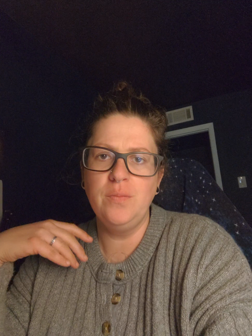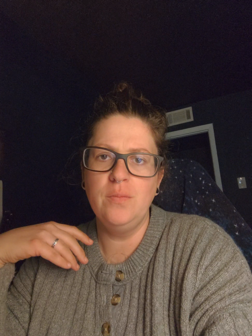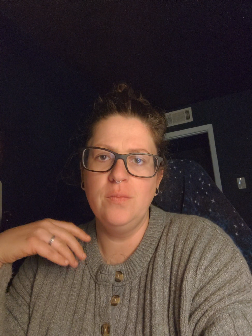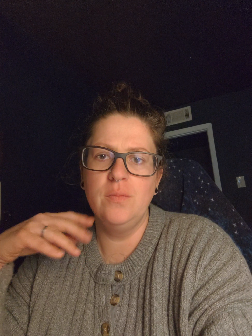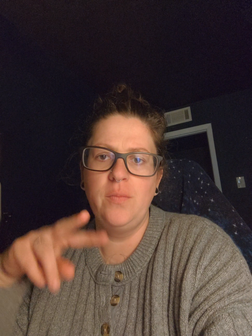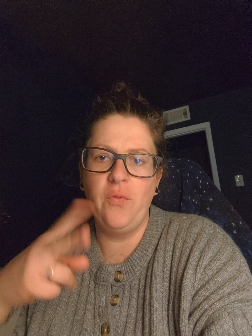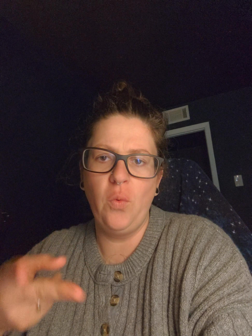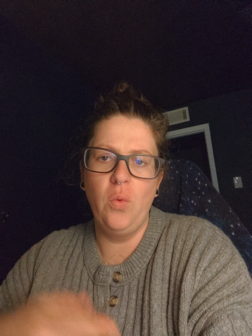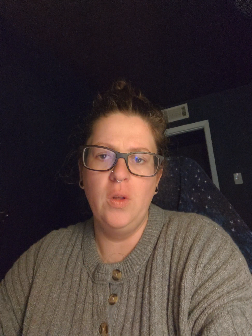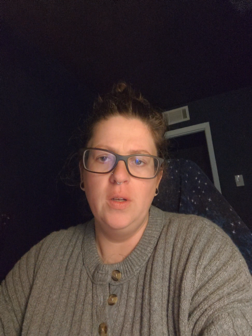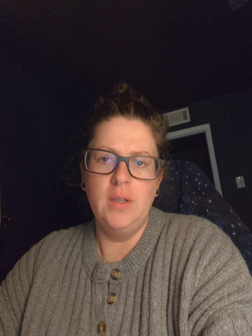fall